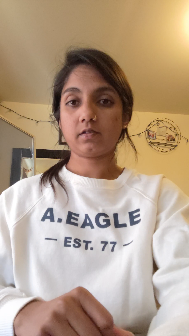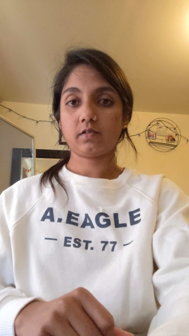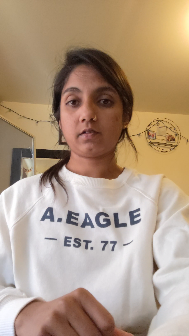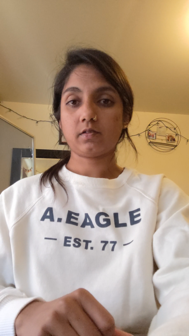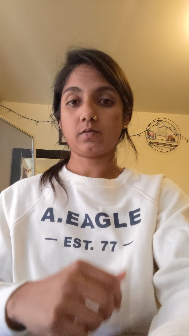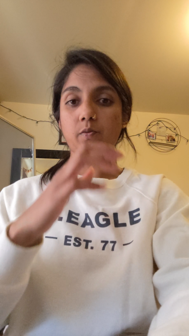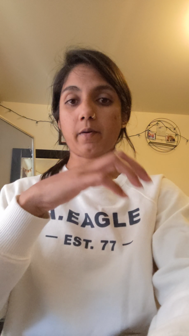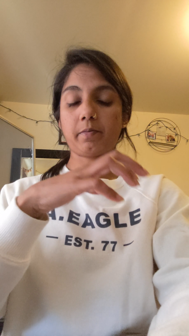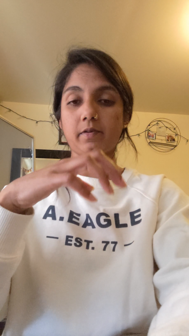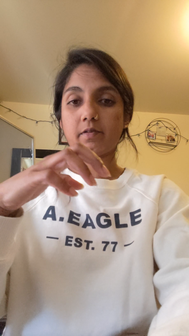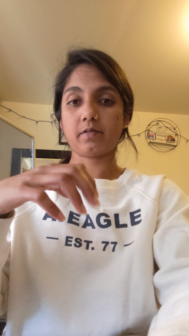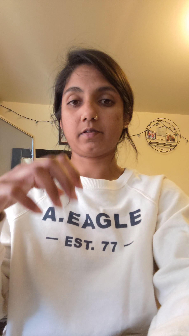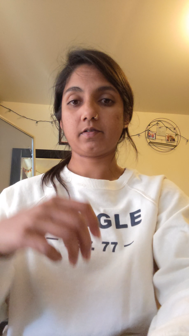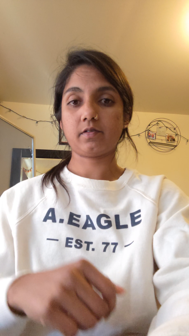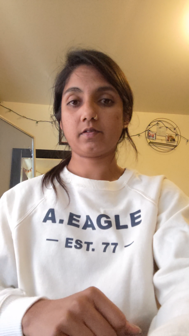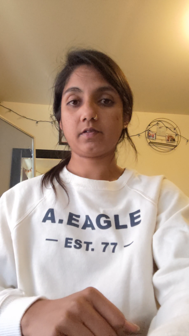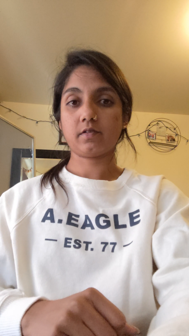grapes